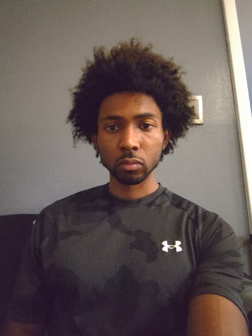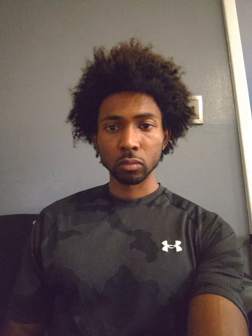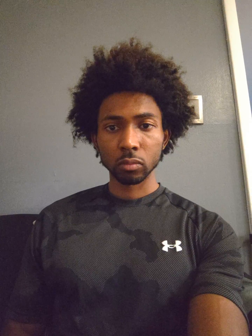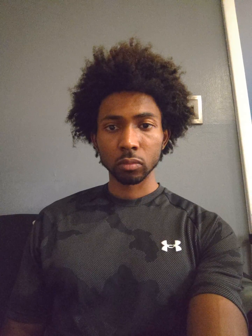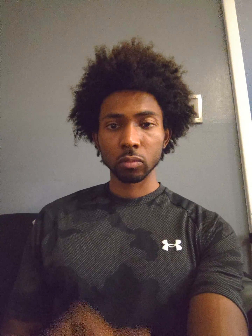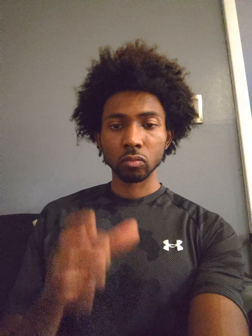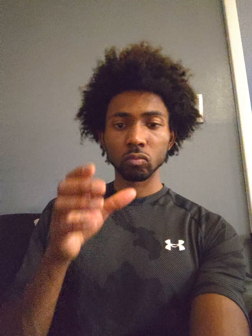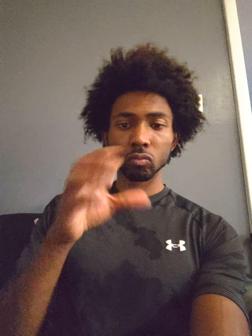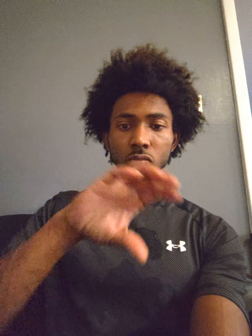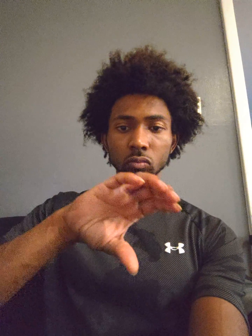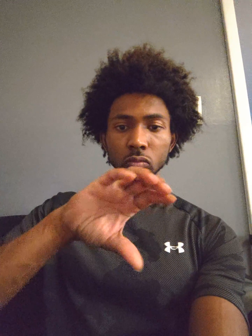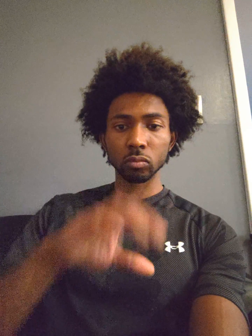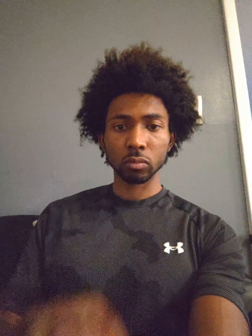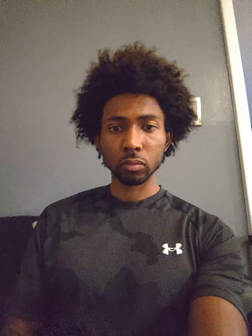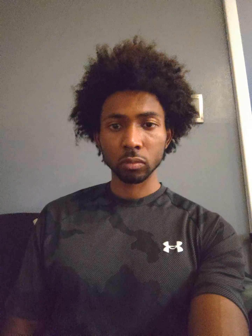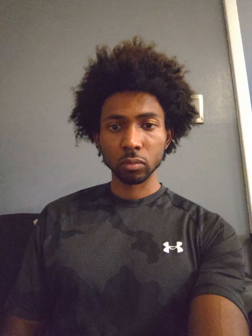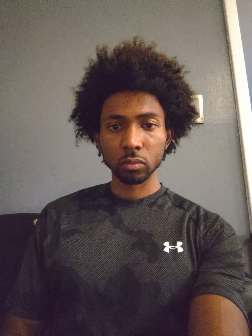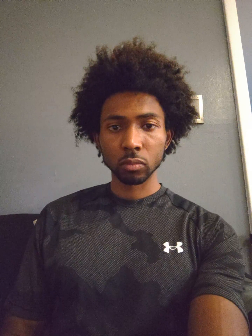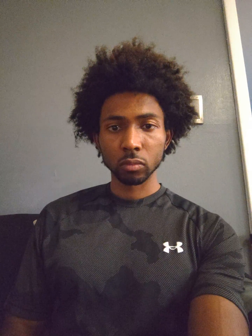dump